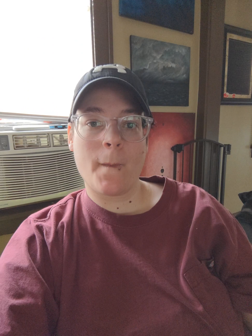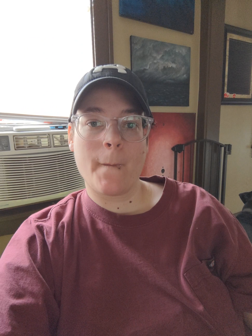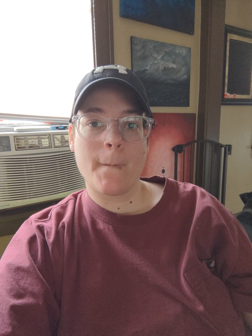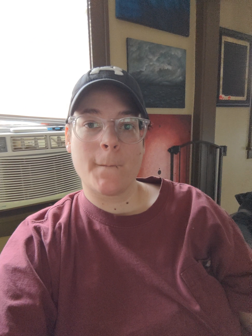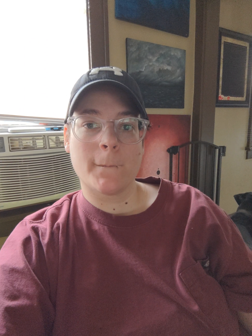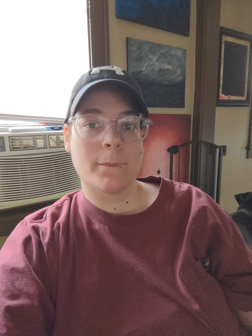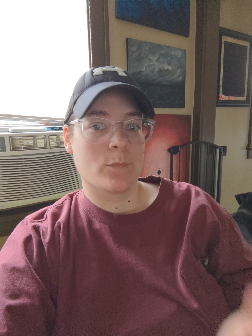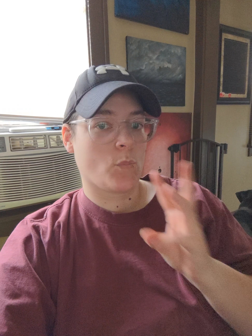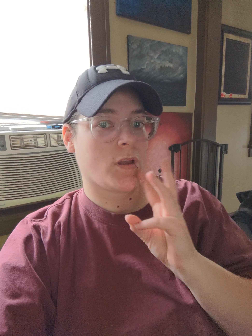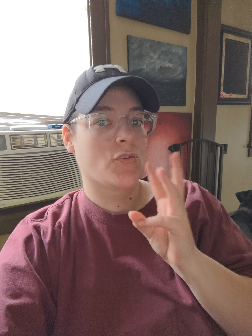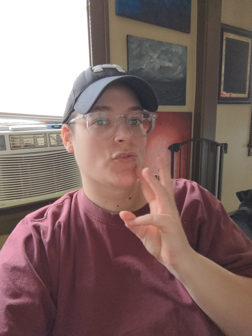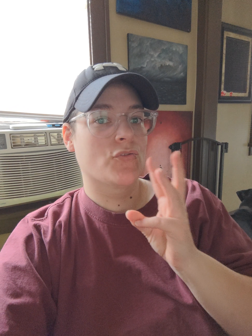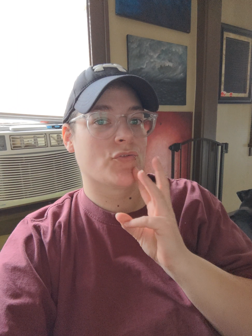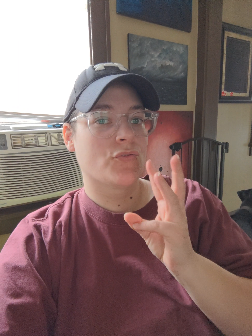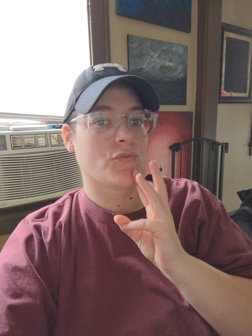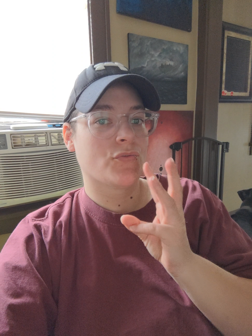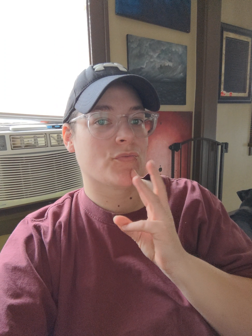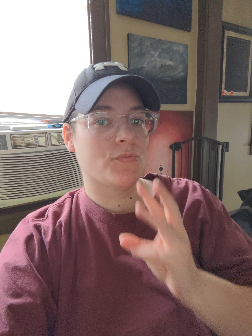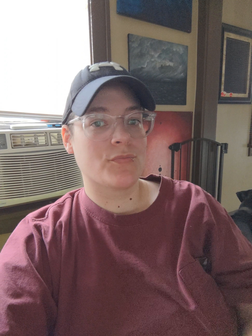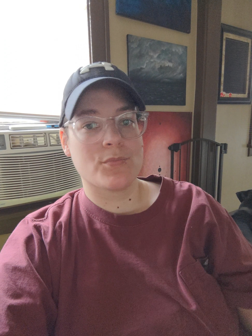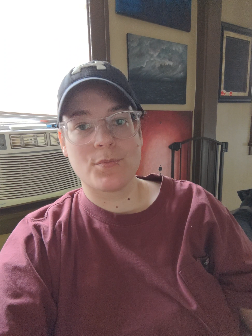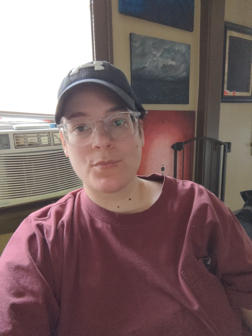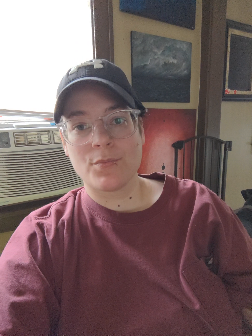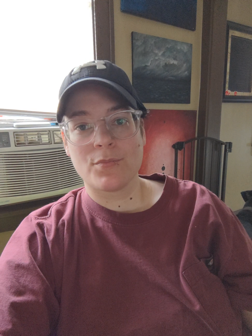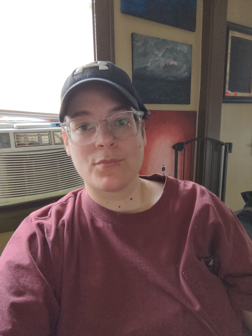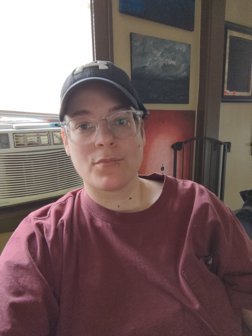water